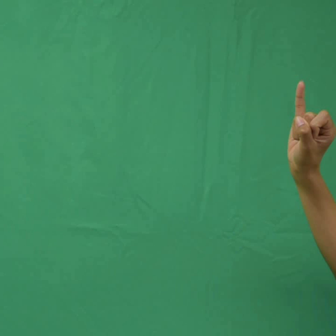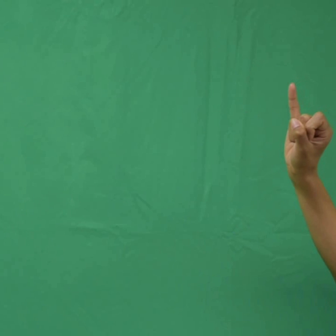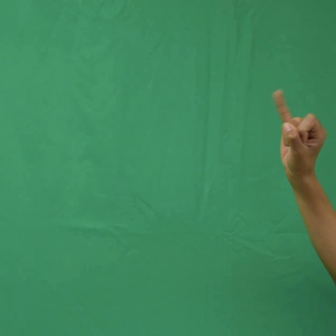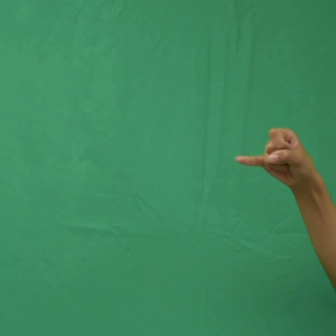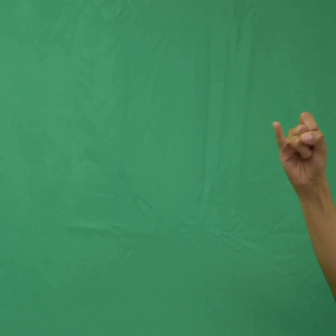J